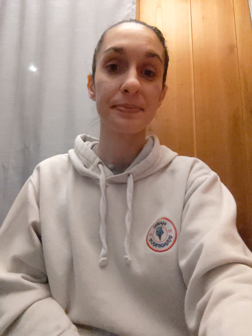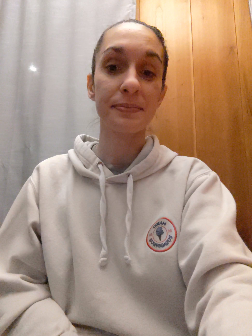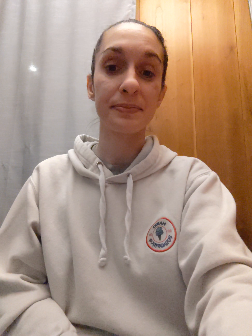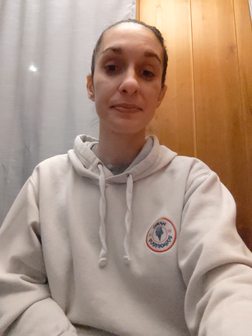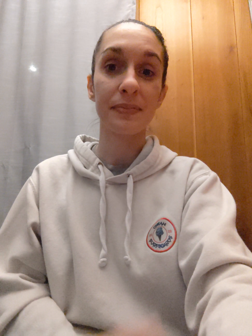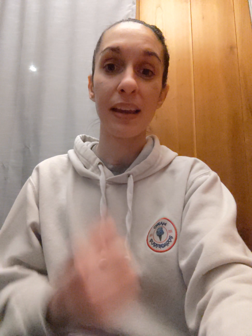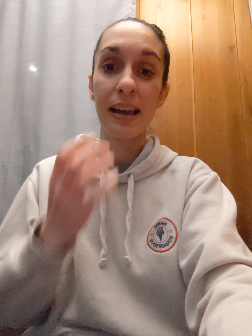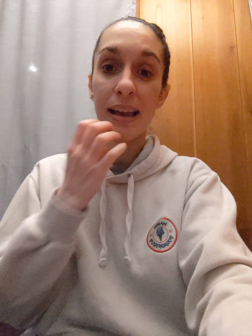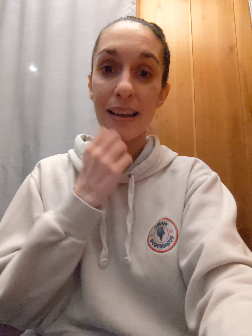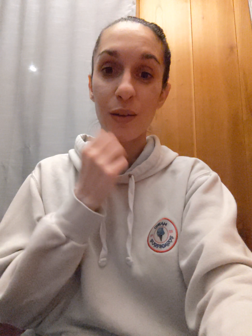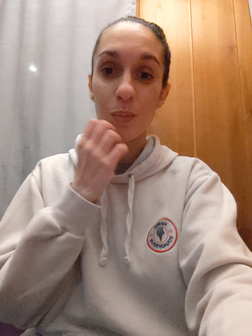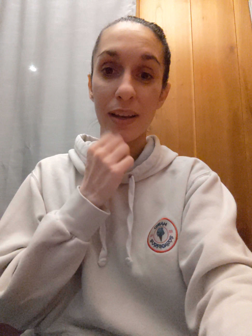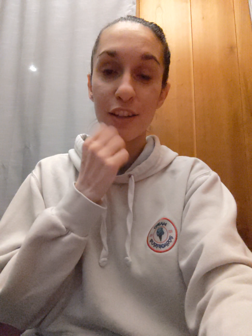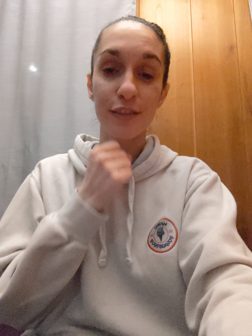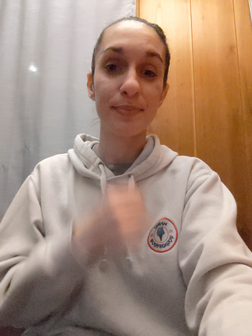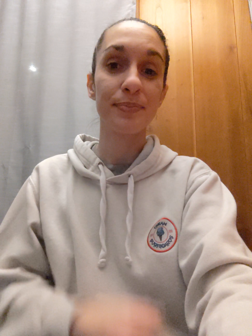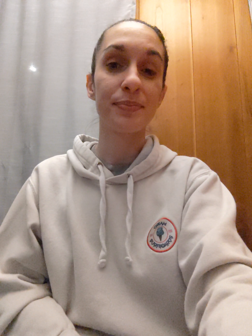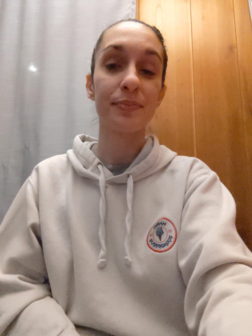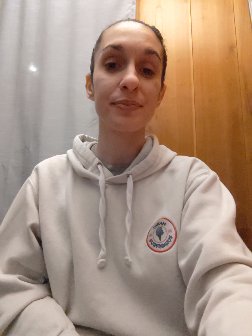underwear